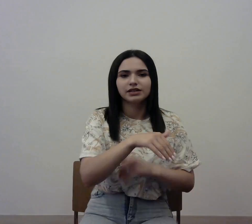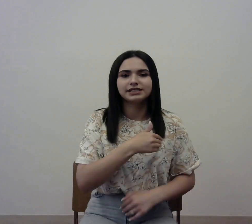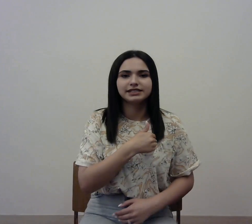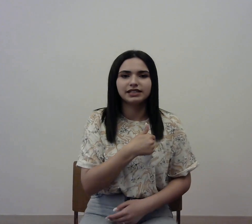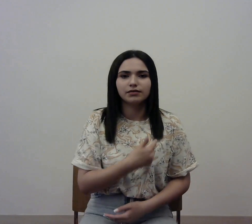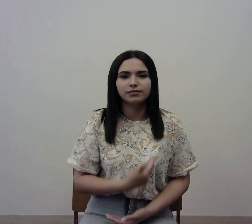istəmək